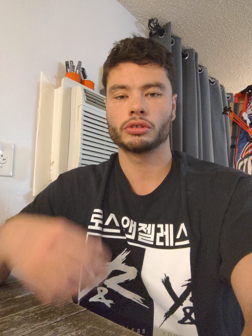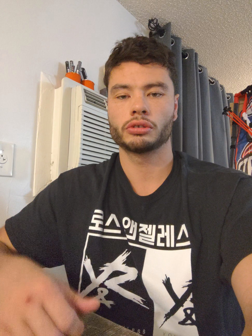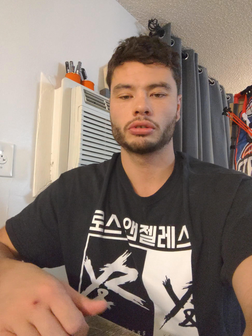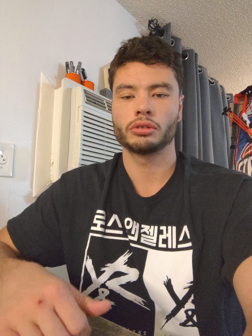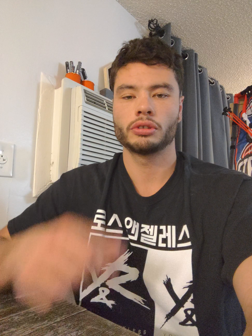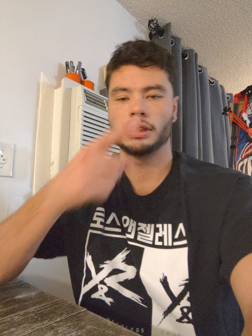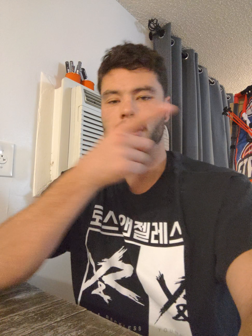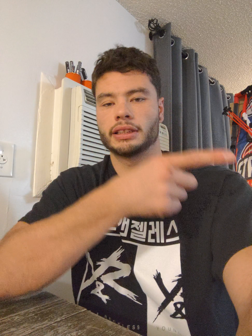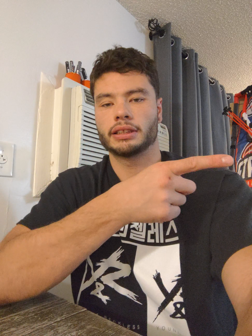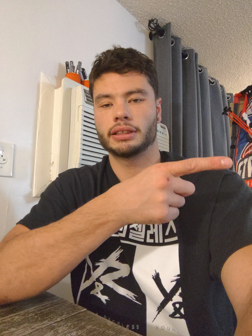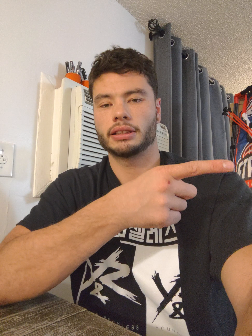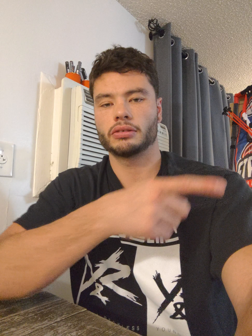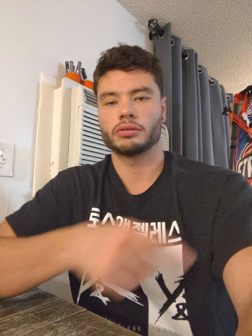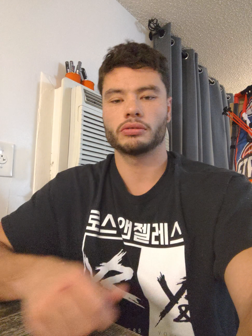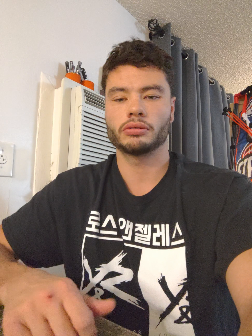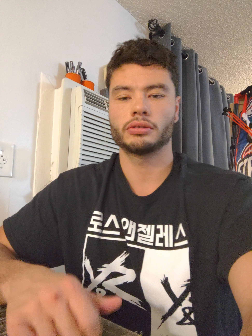he/she/it